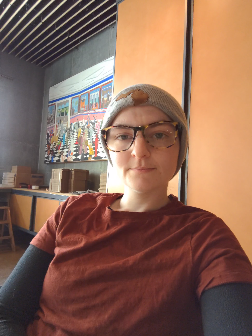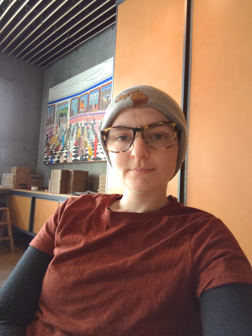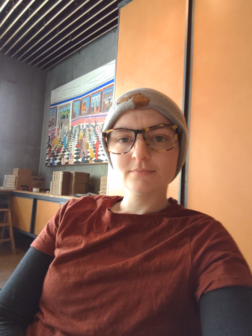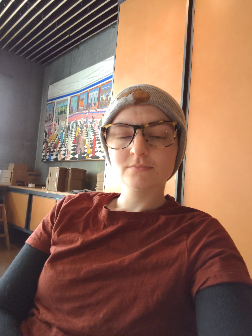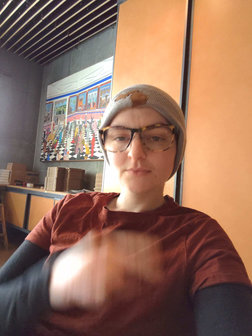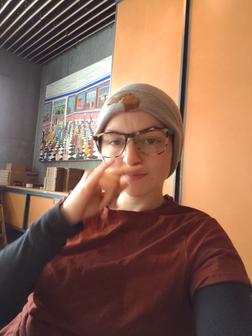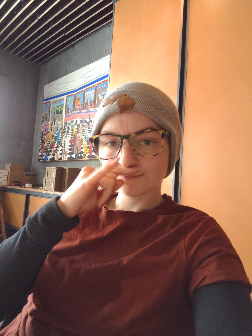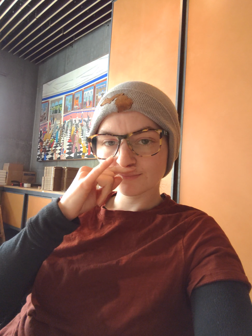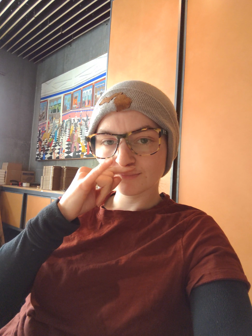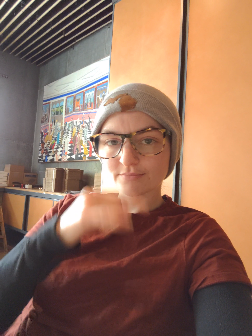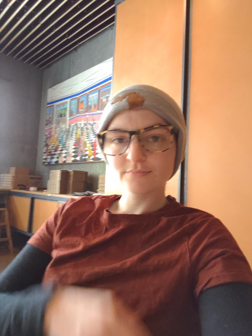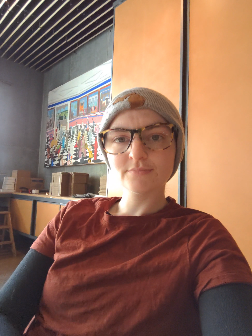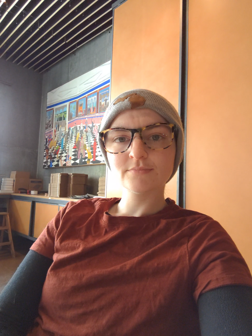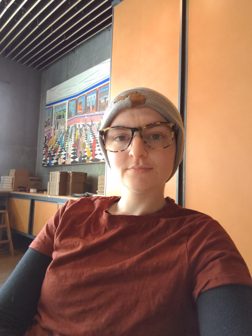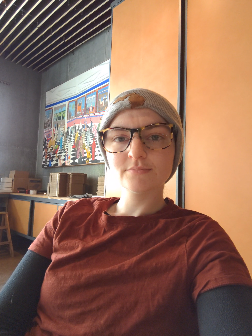child